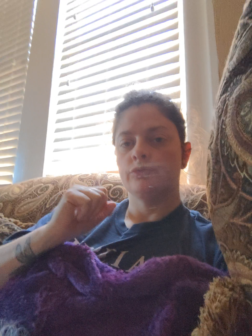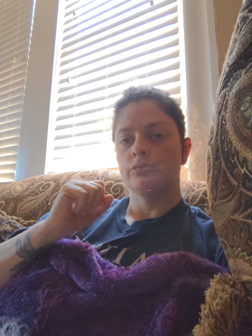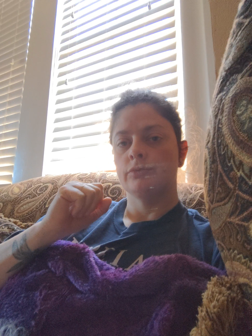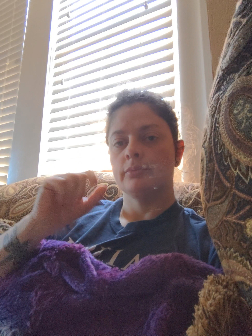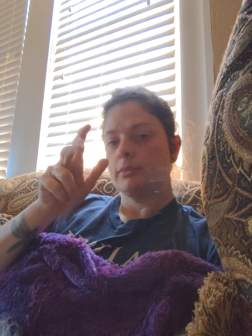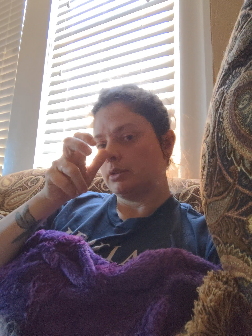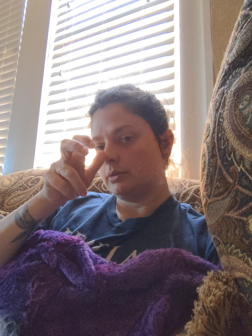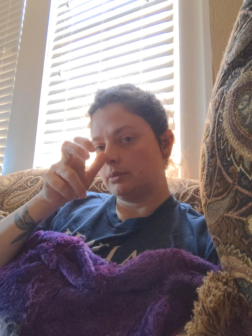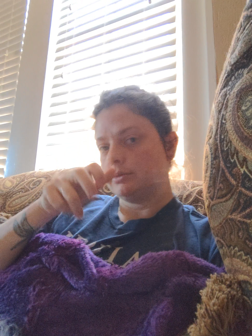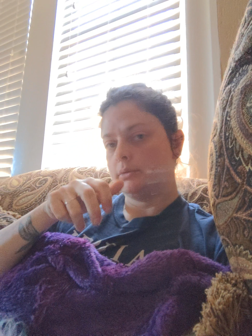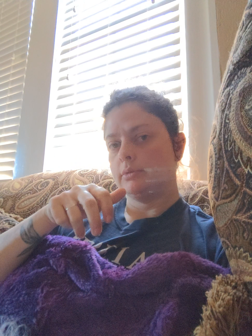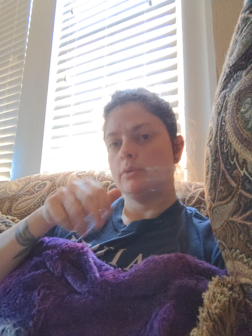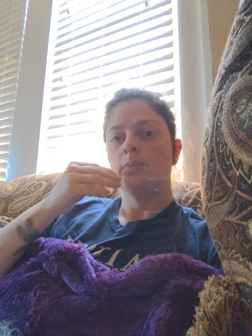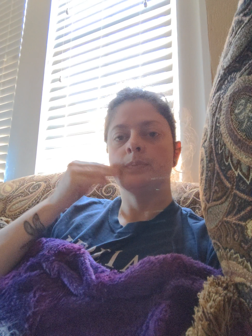bug